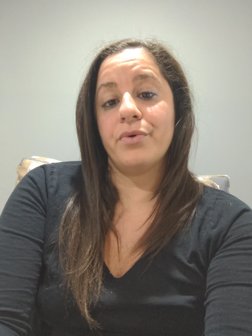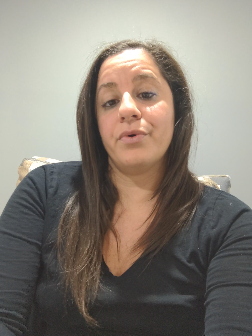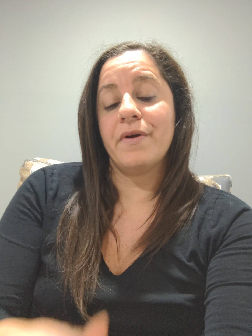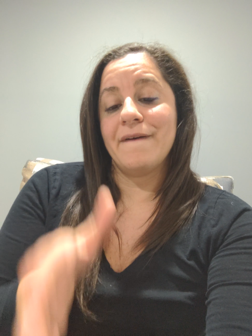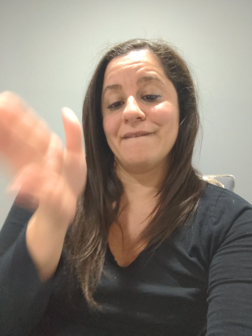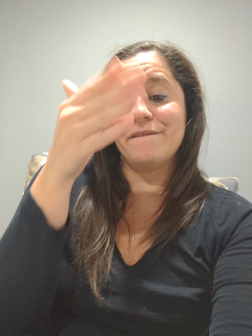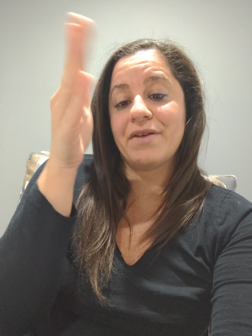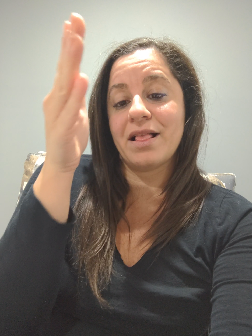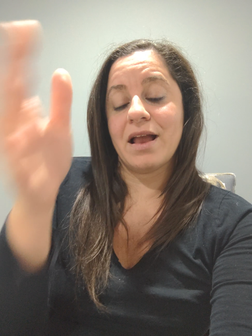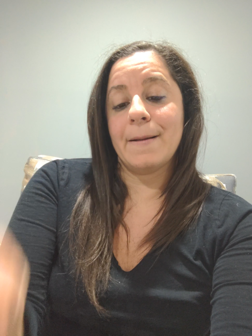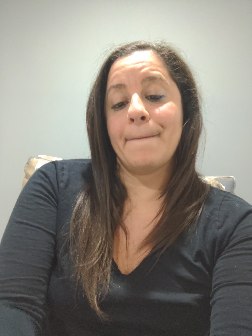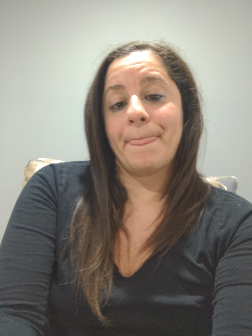flag